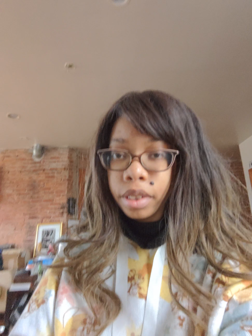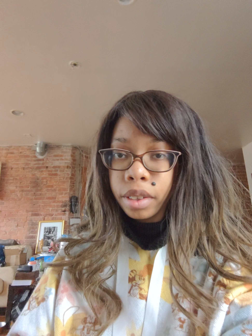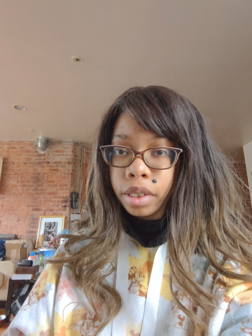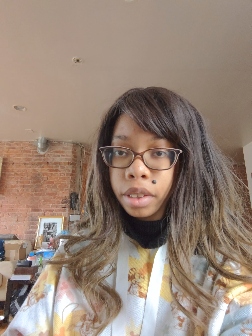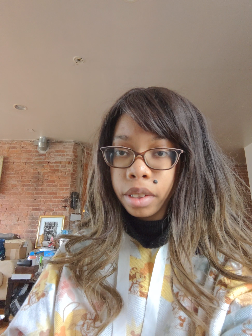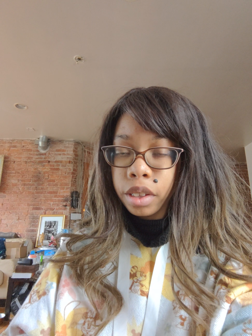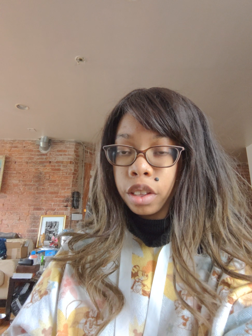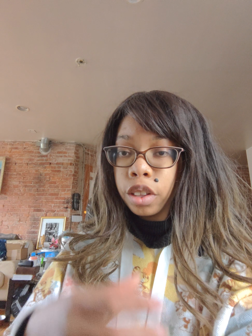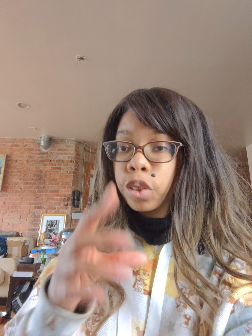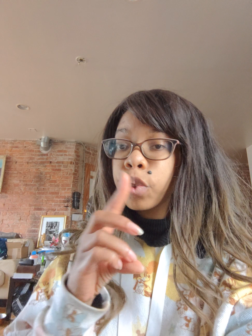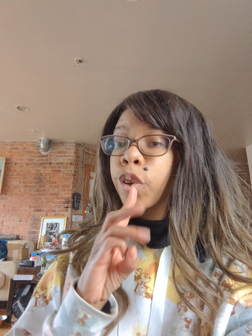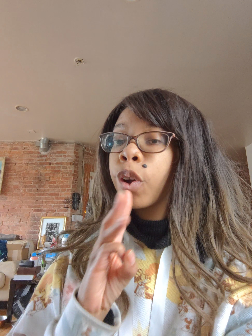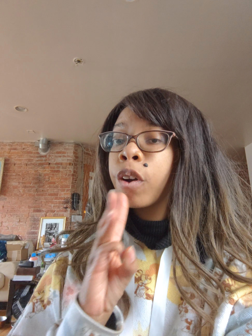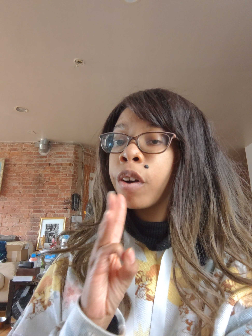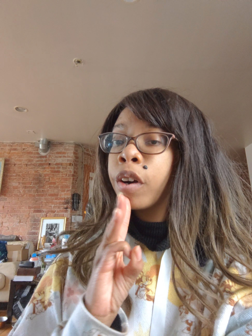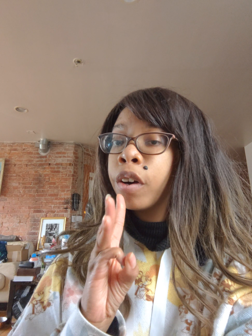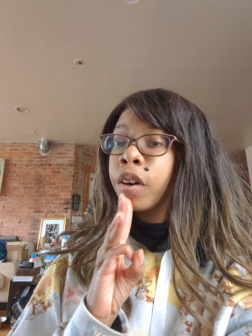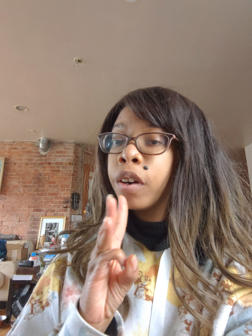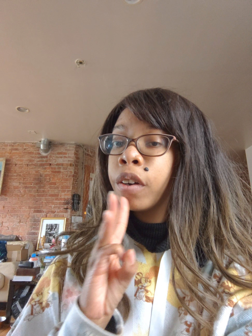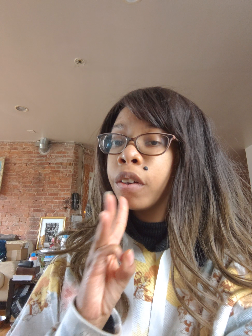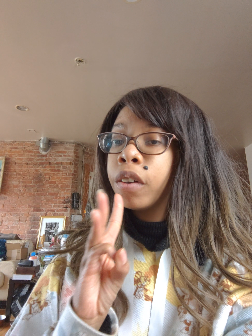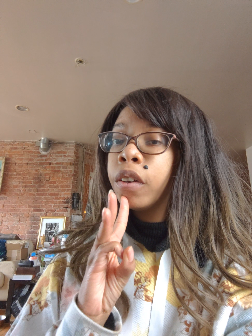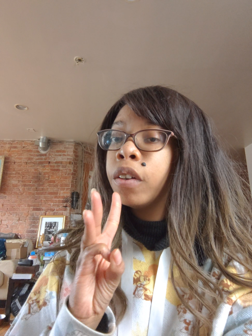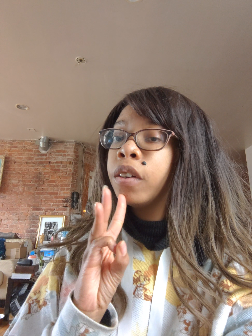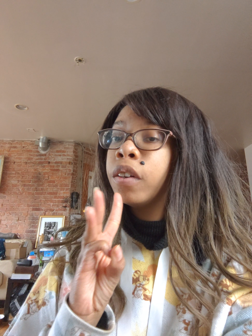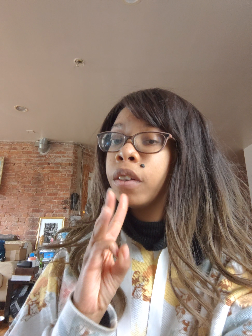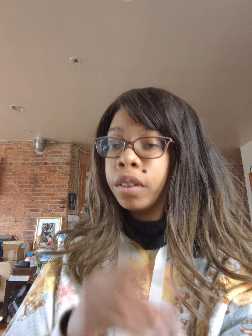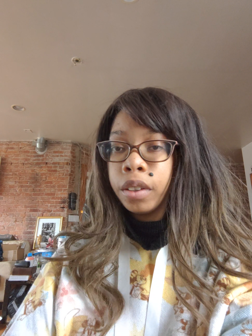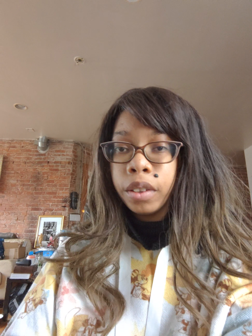water